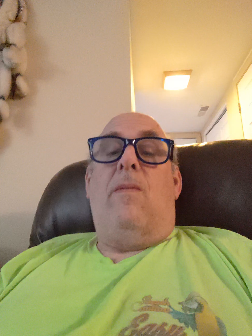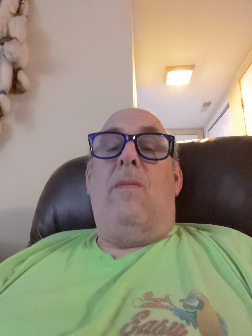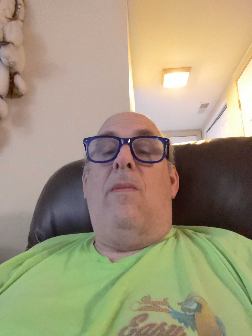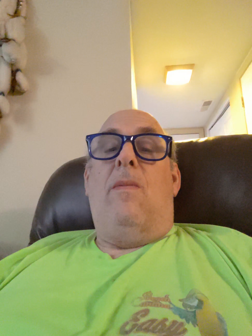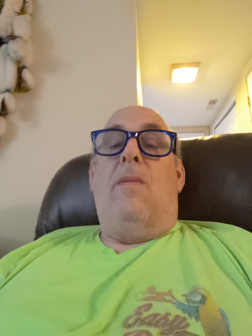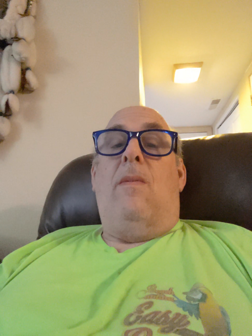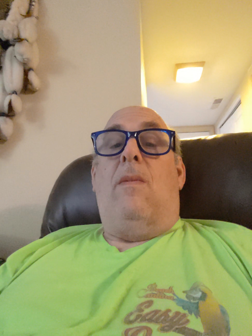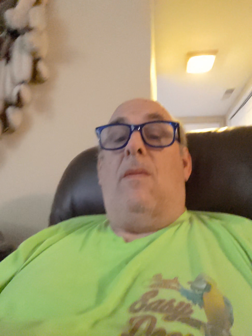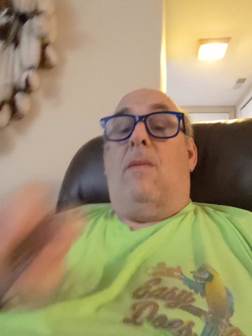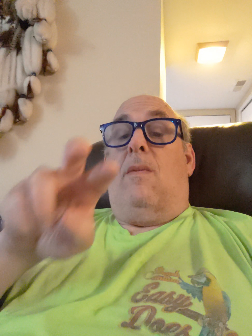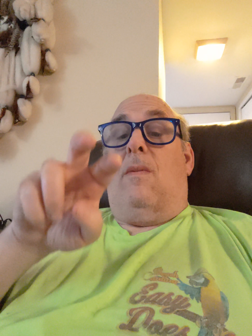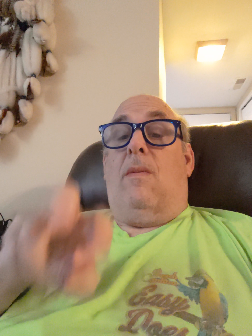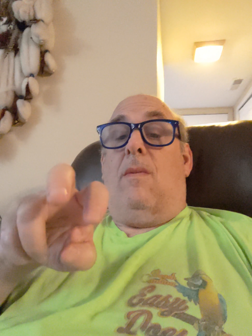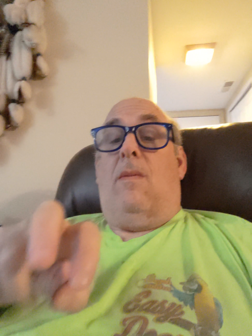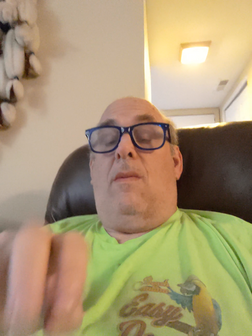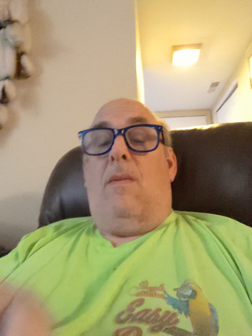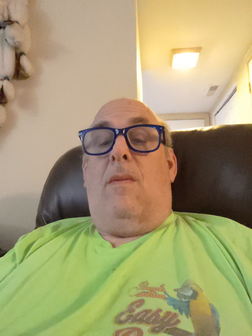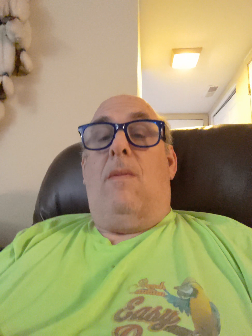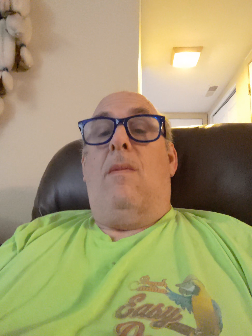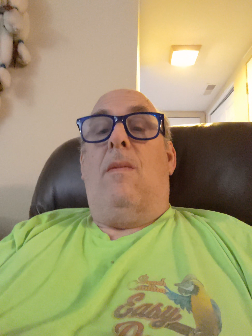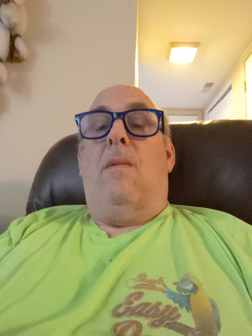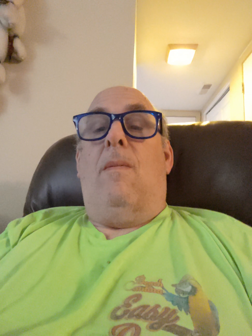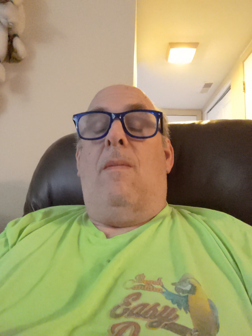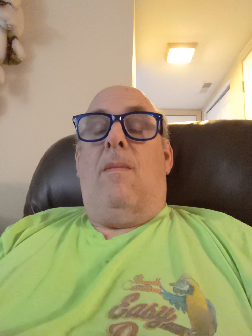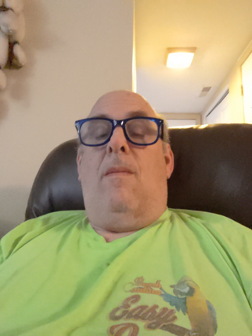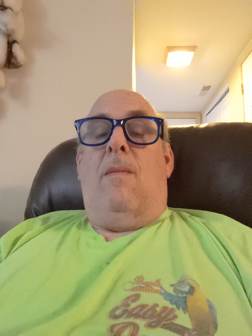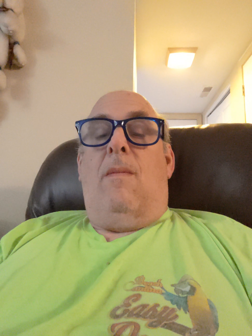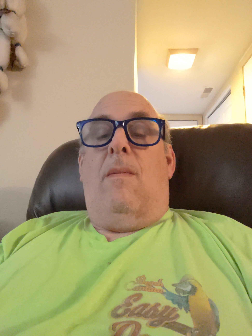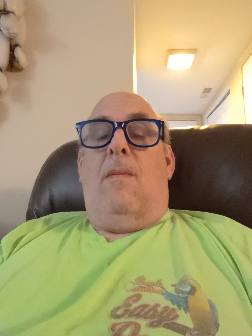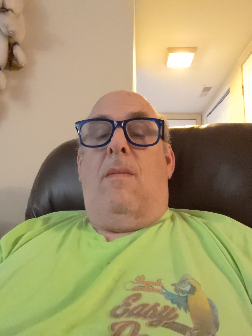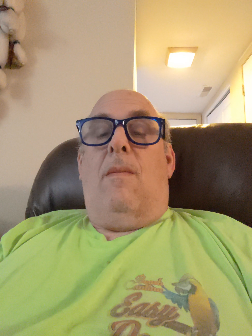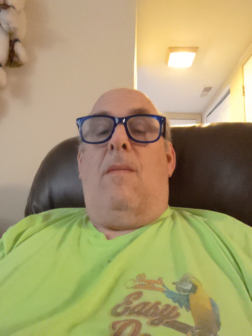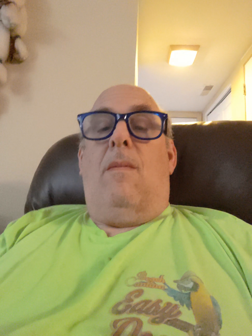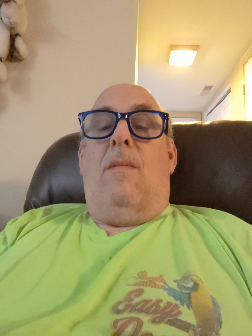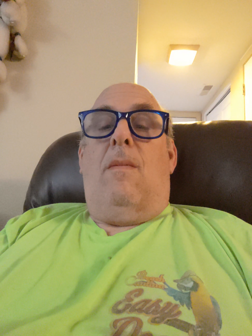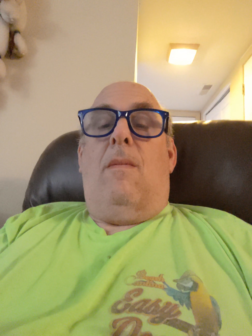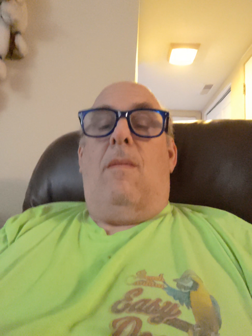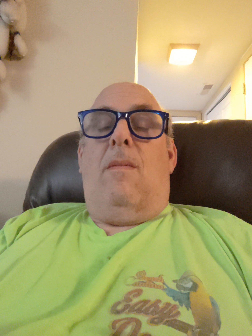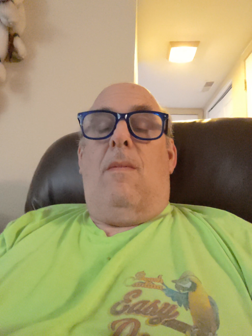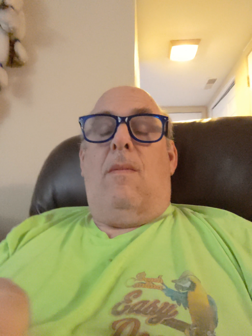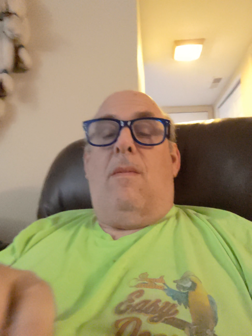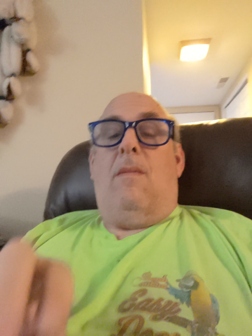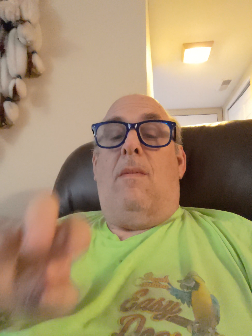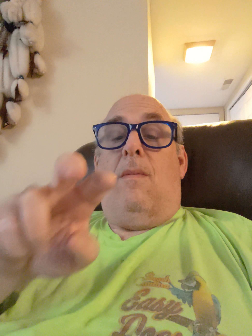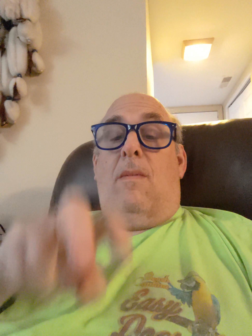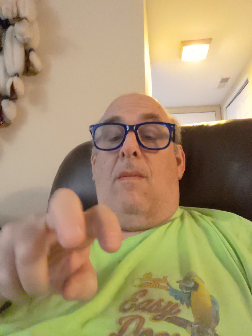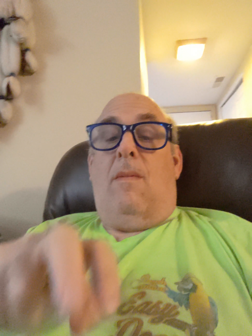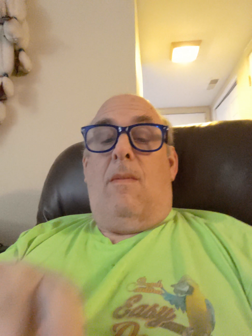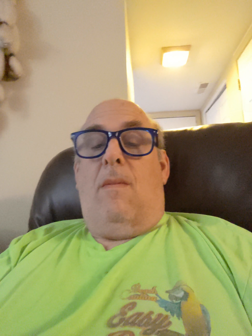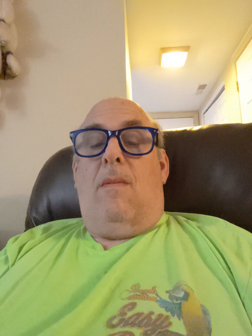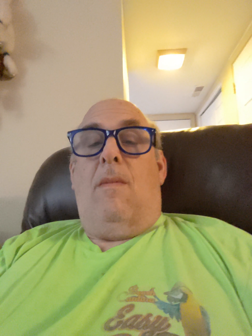chair